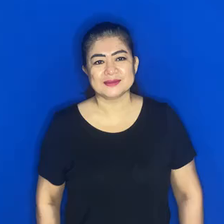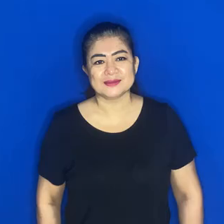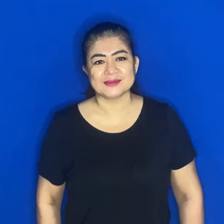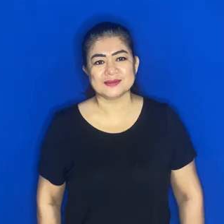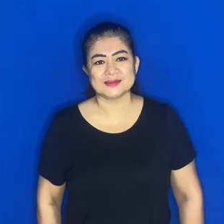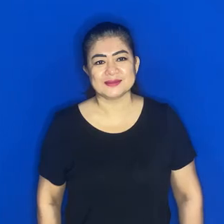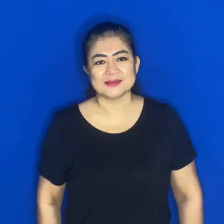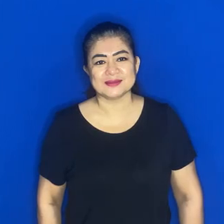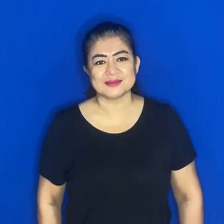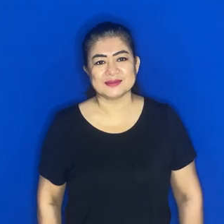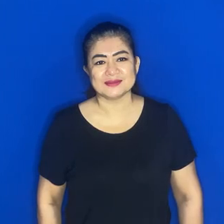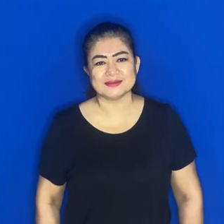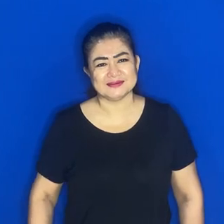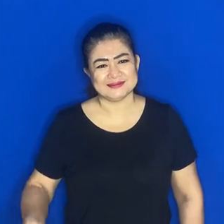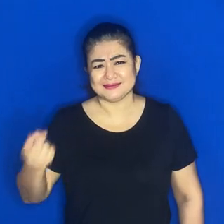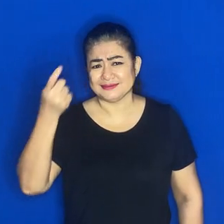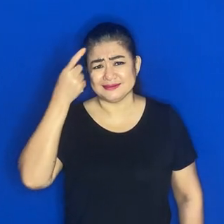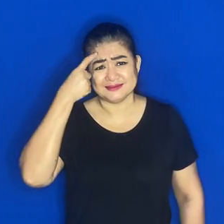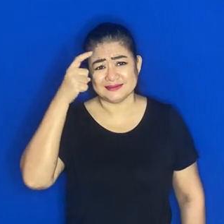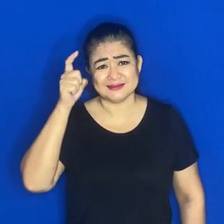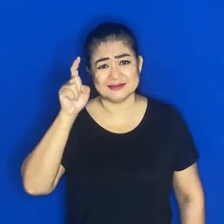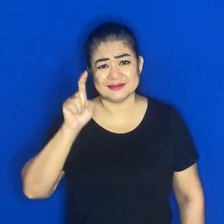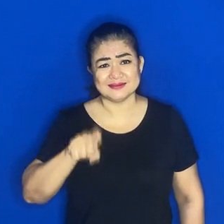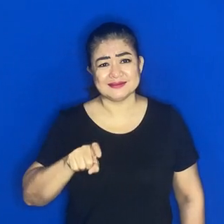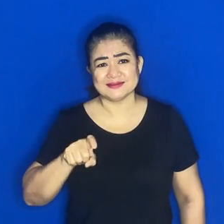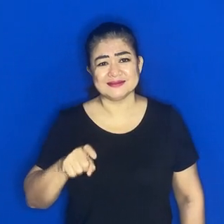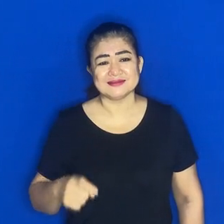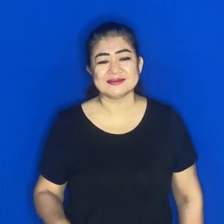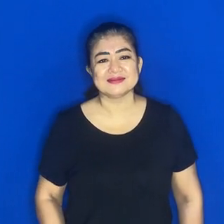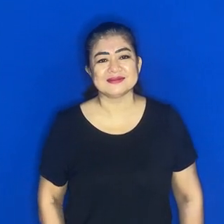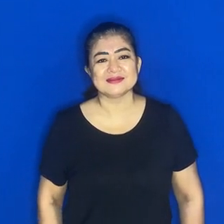don’t understand